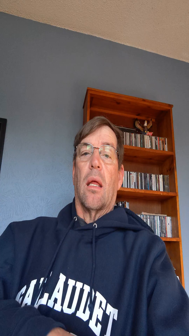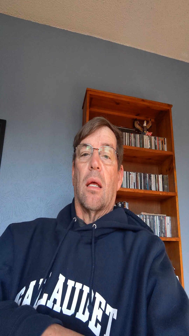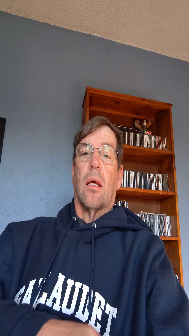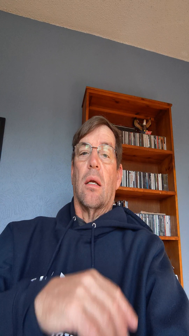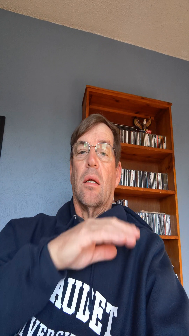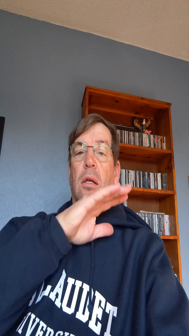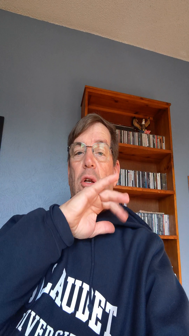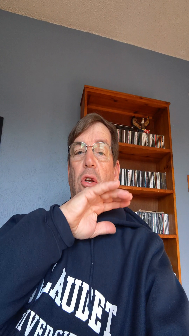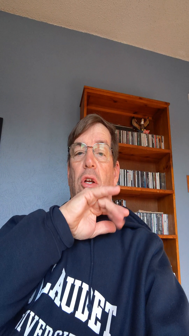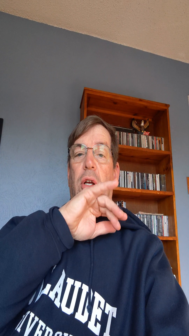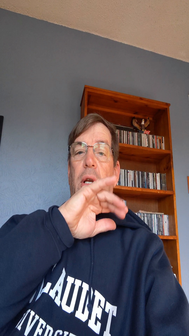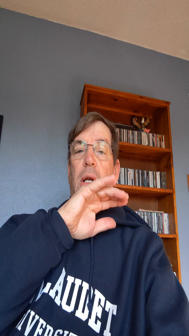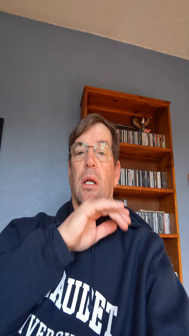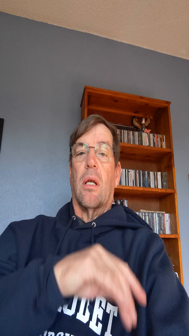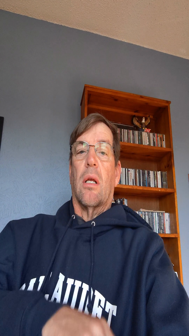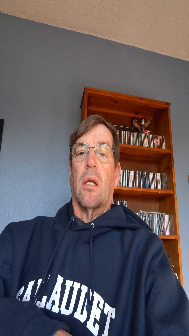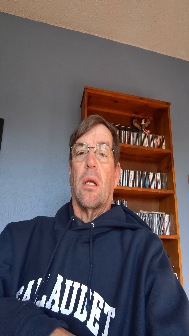dirty